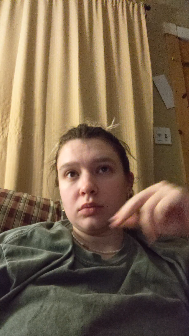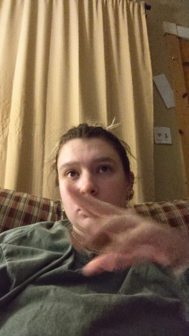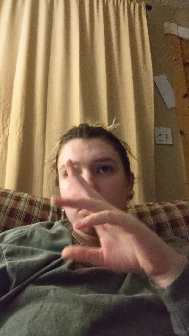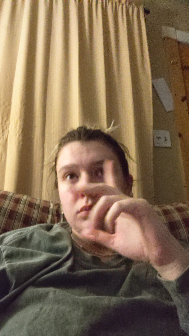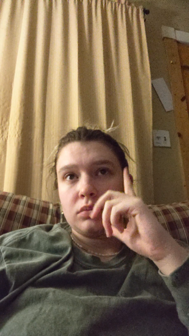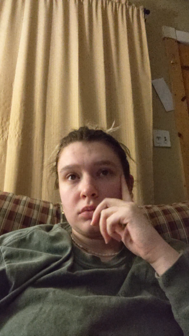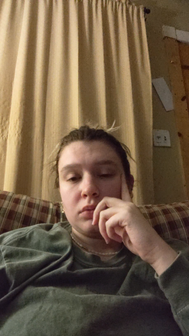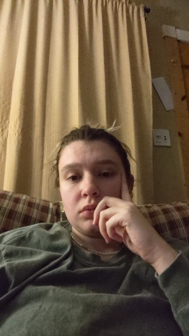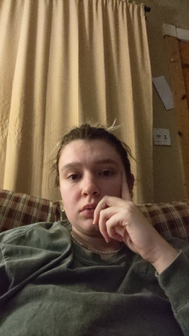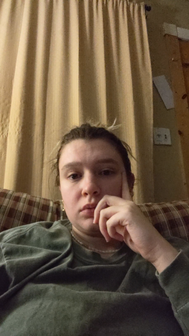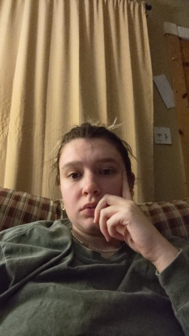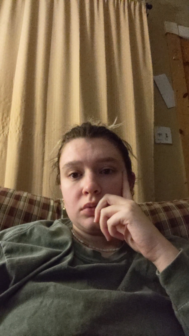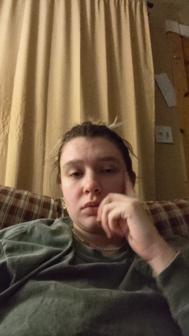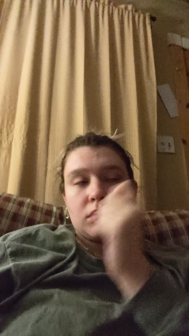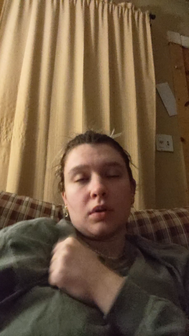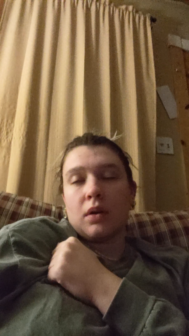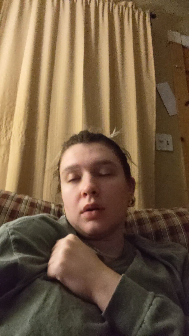hug